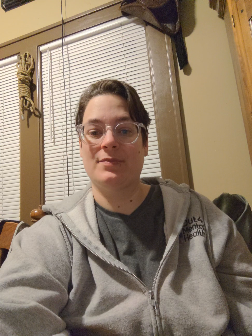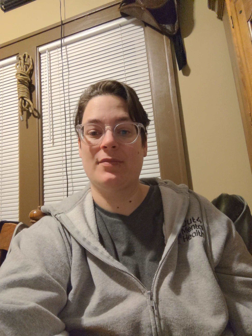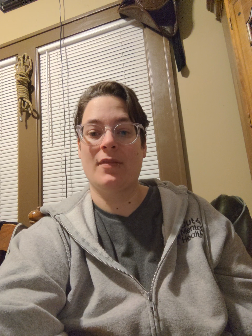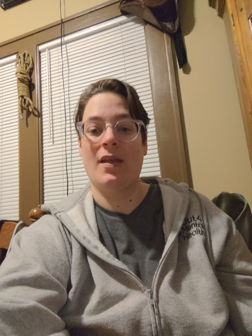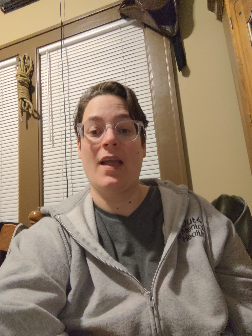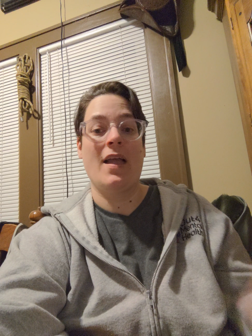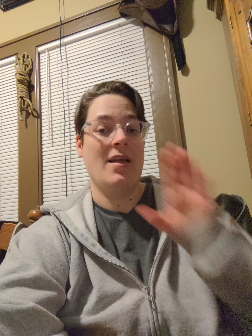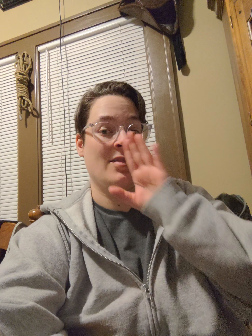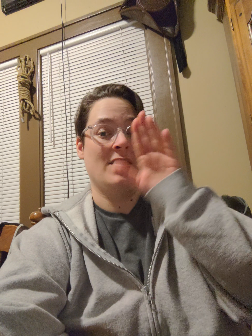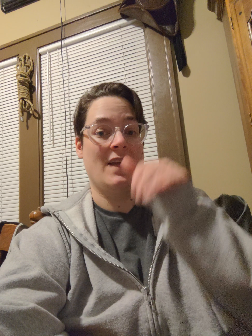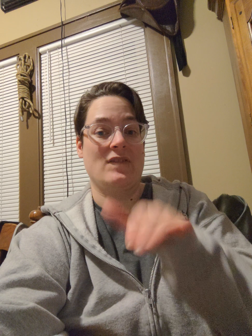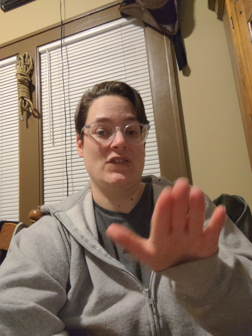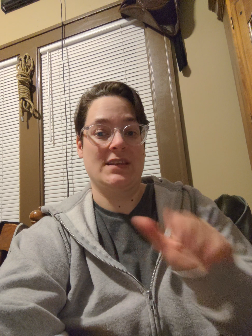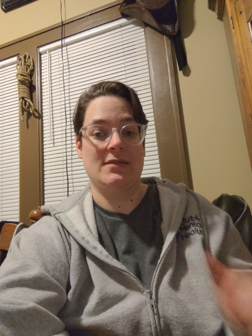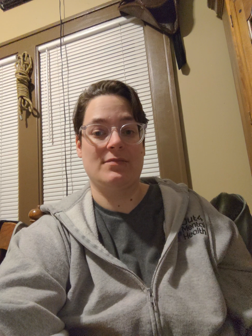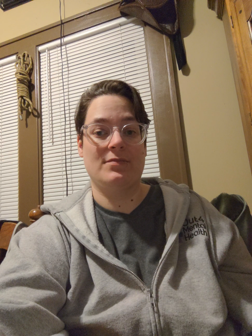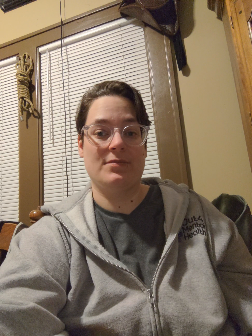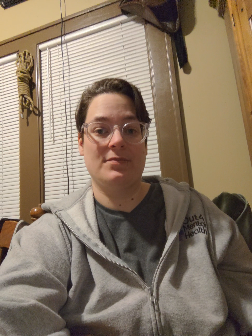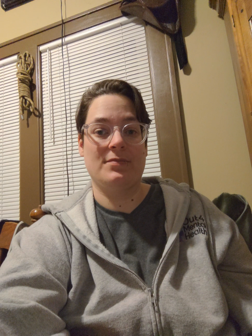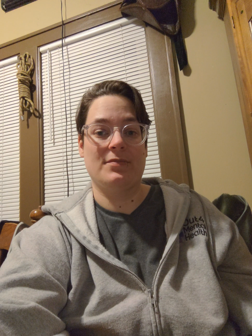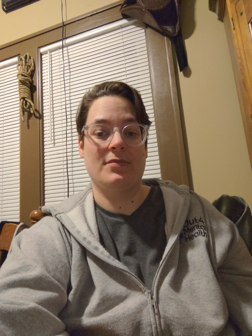elephant